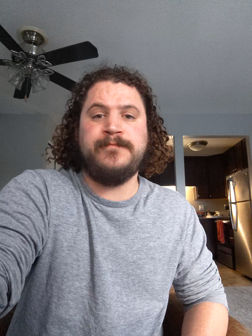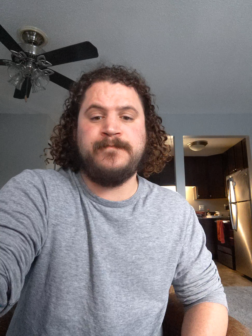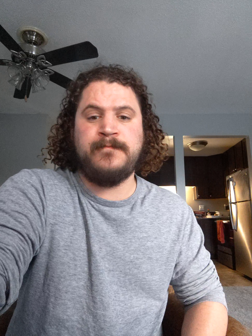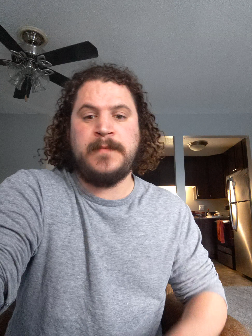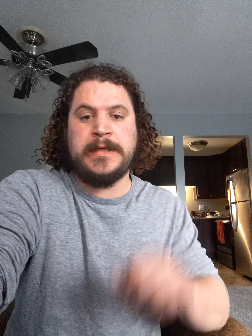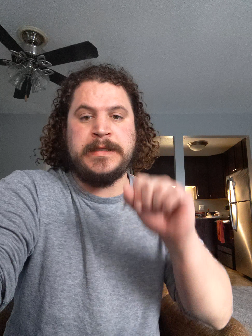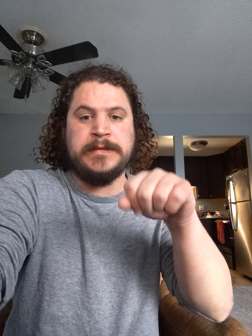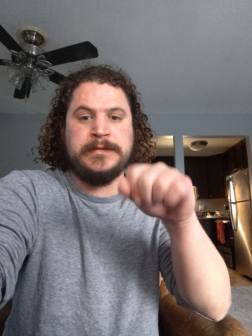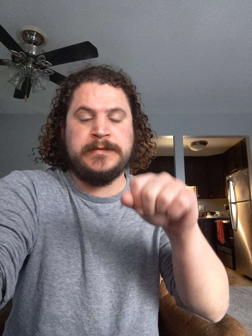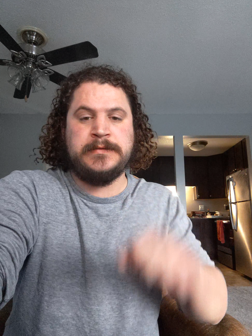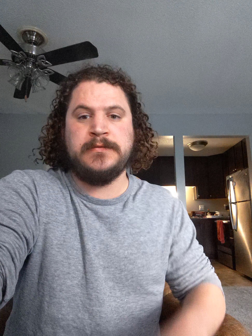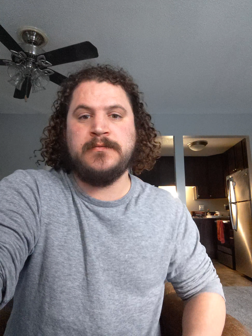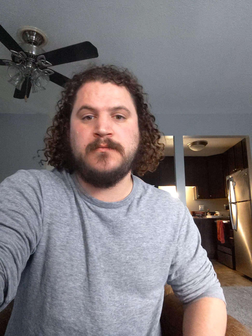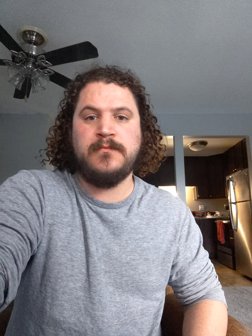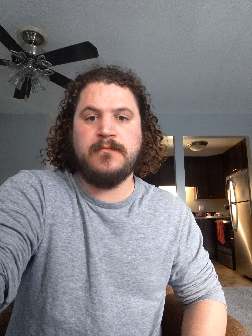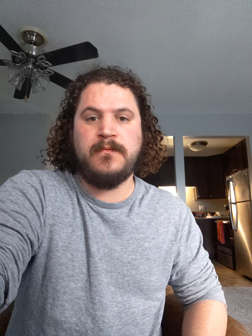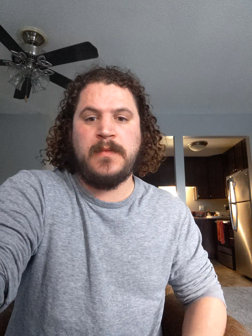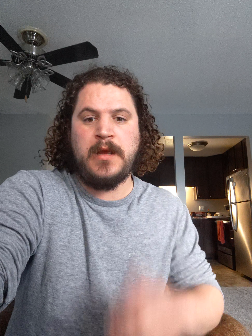yes